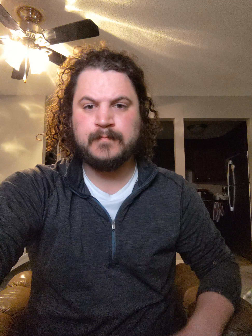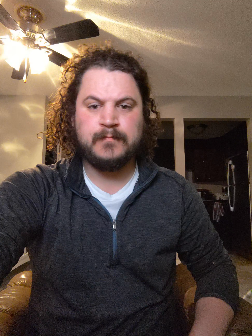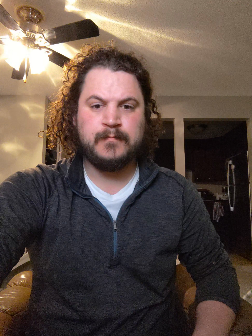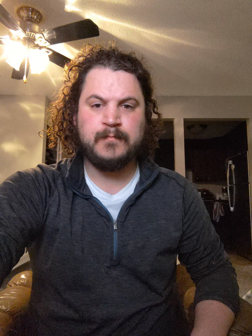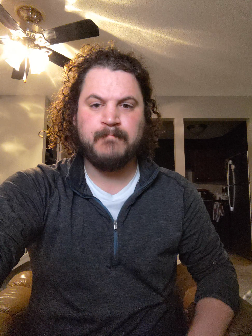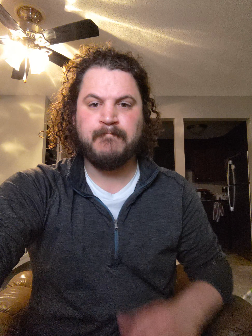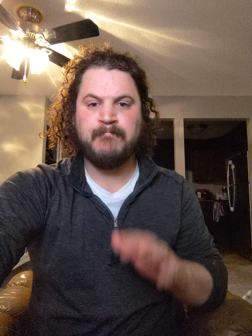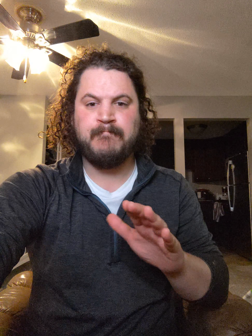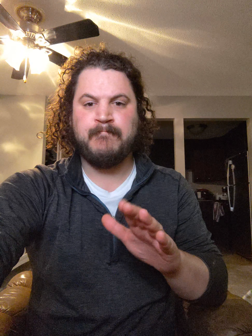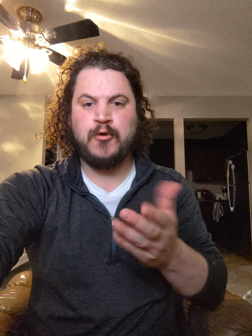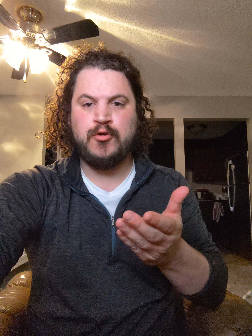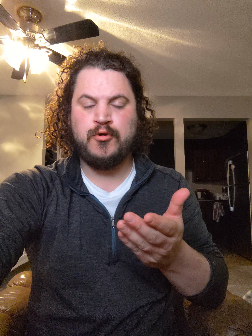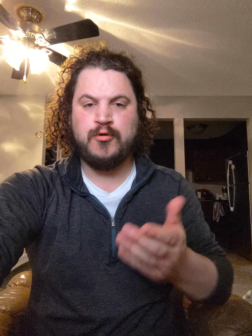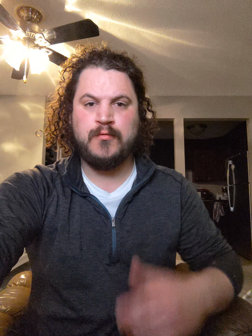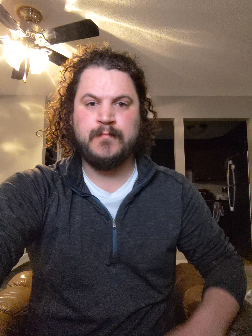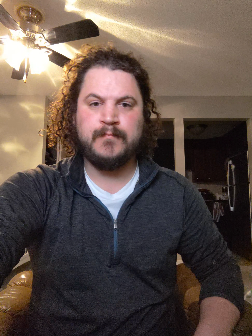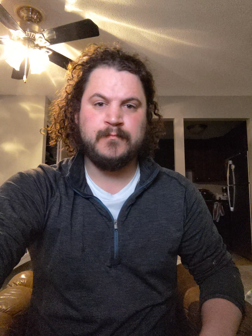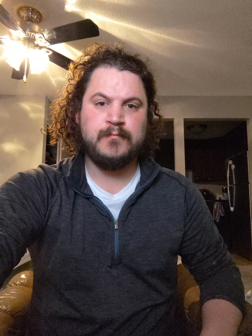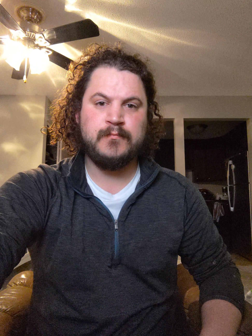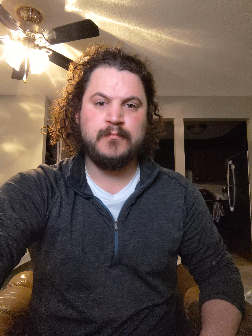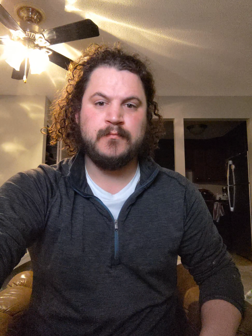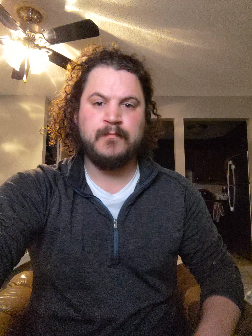book